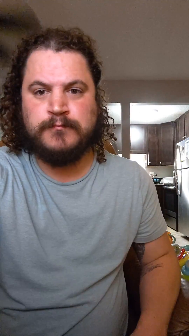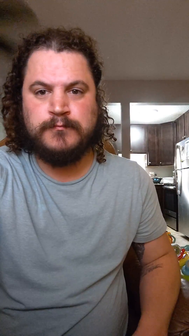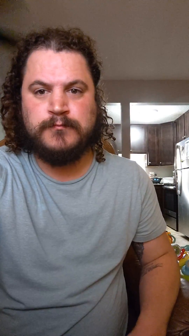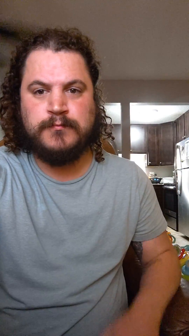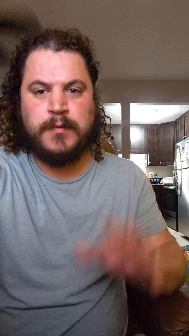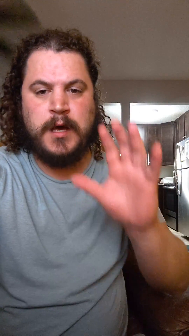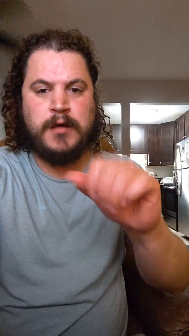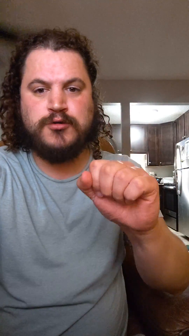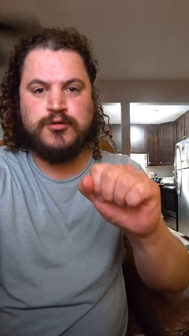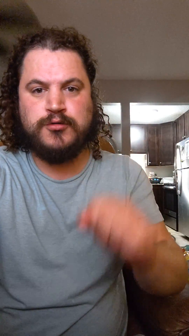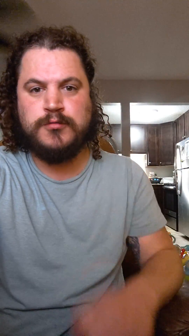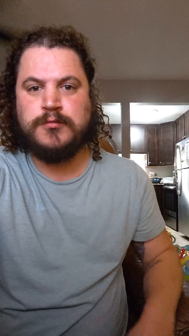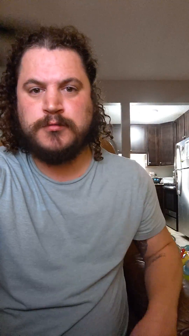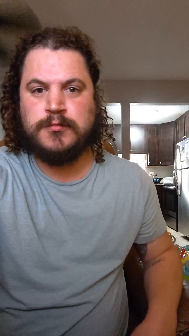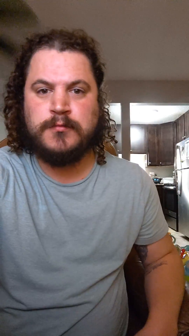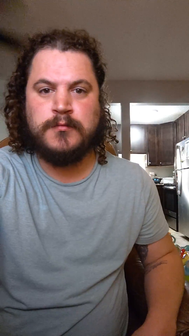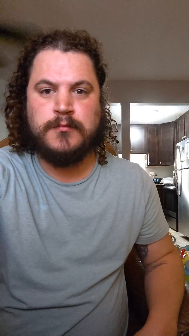catch